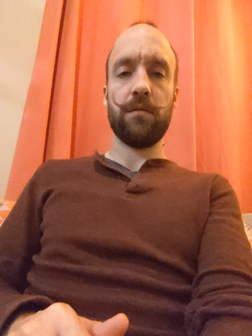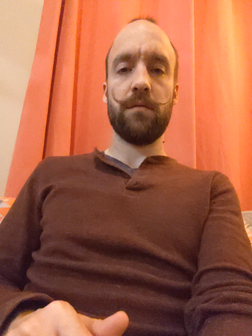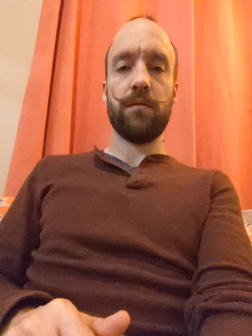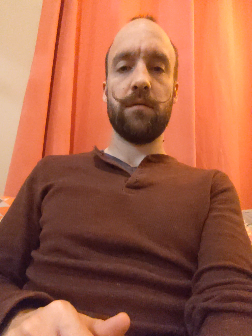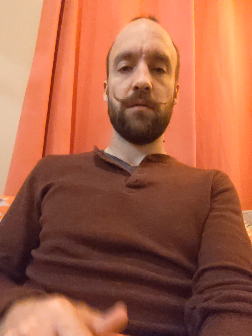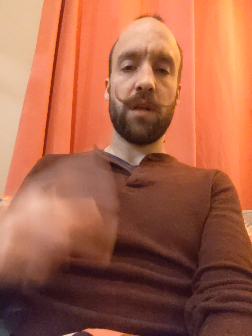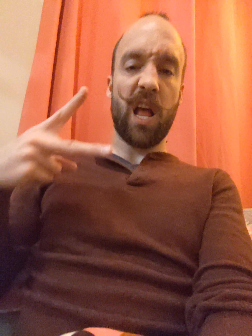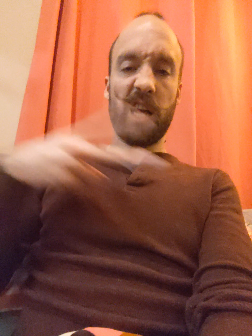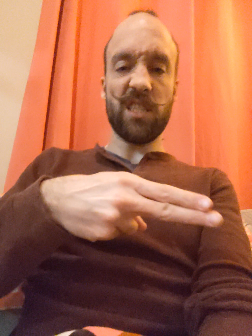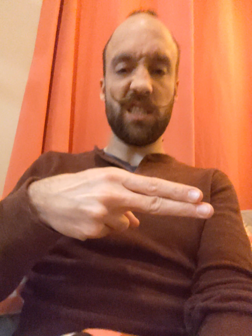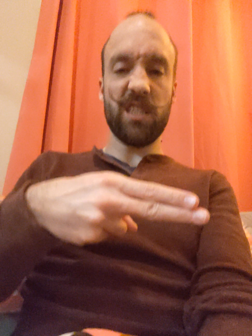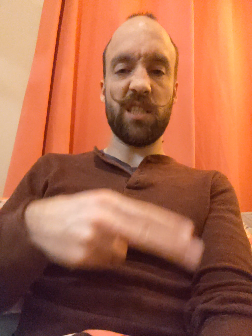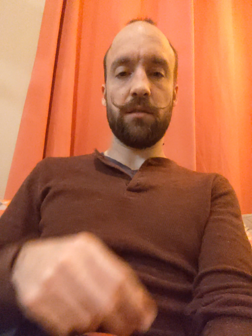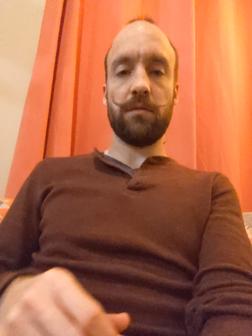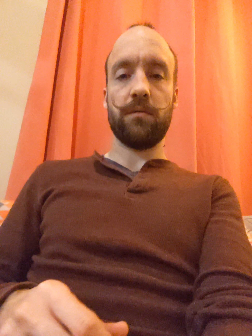cut